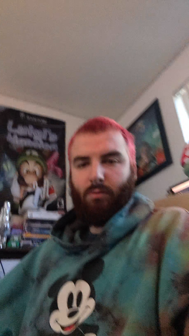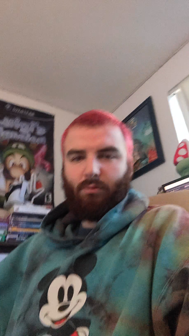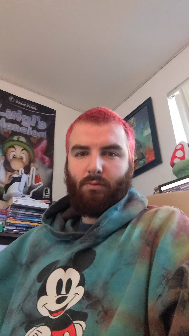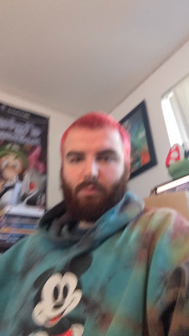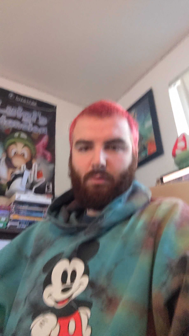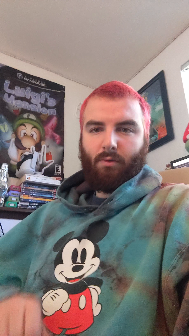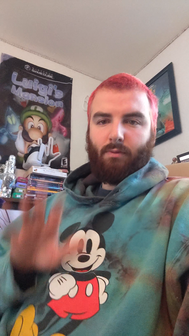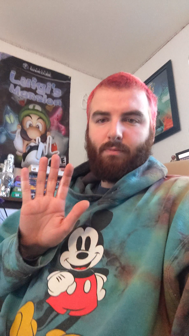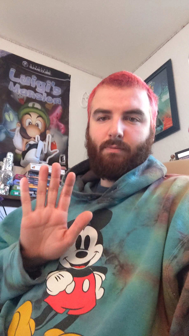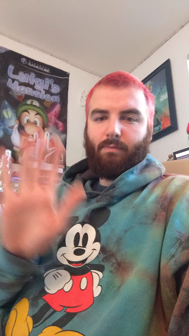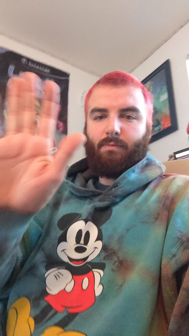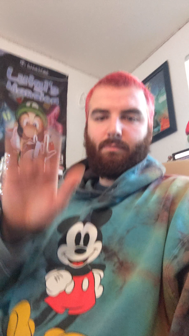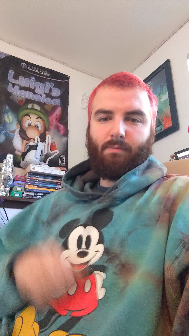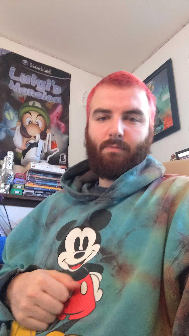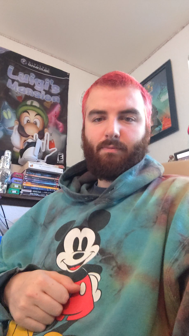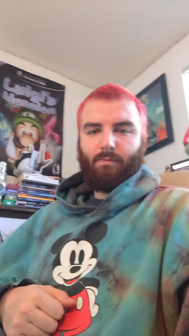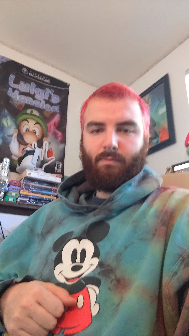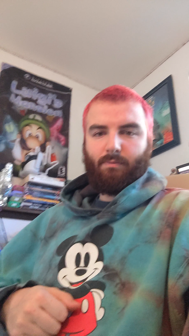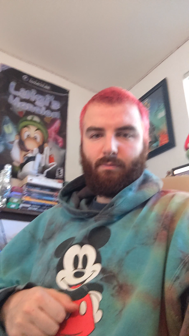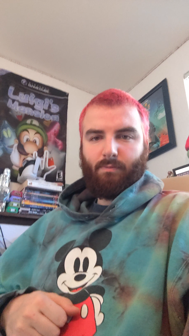push